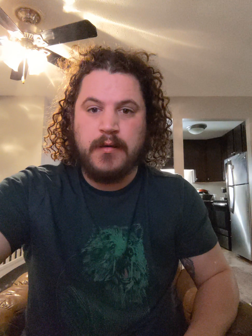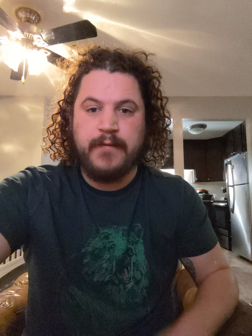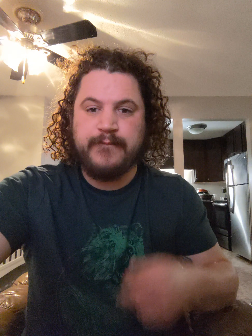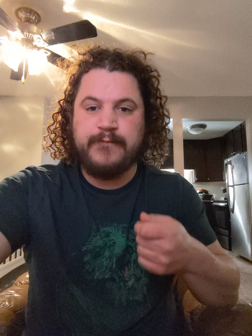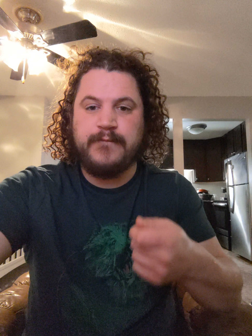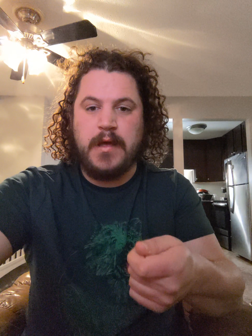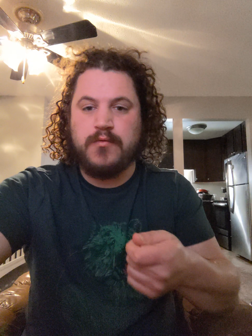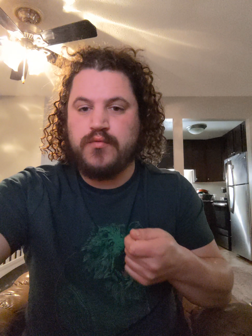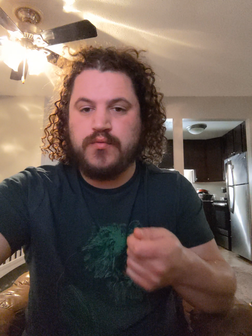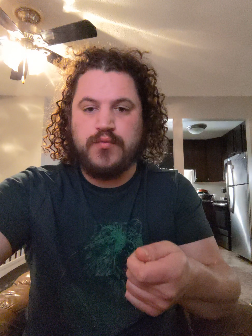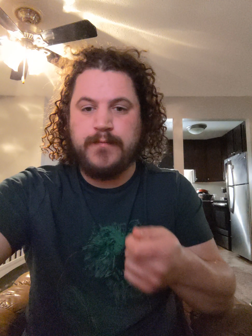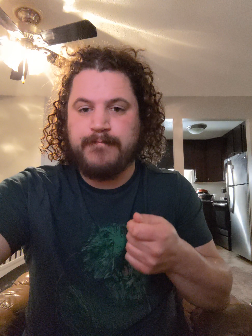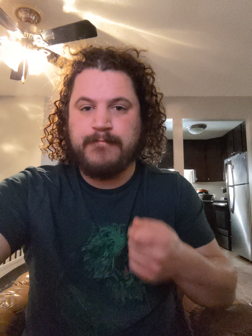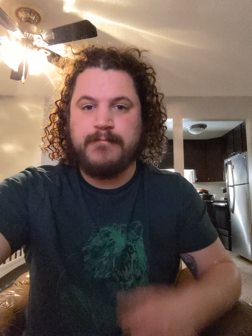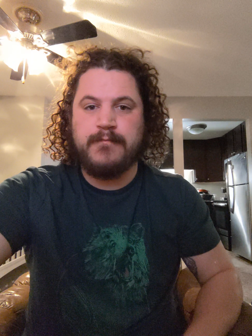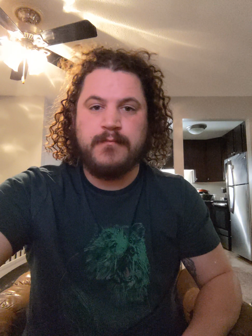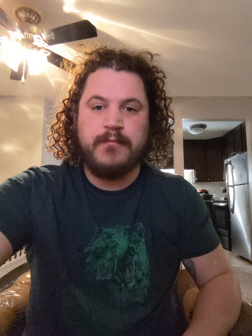vacuum